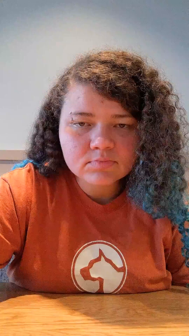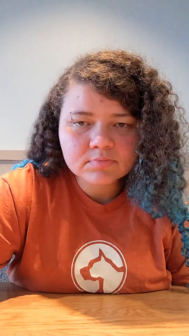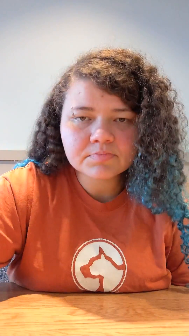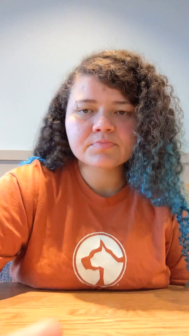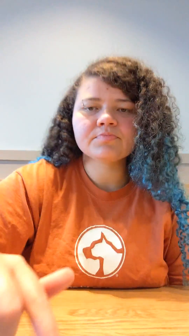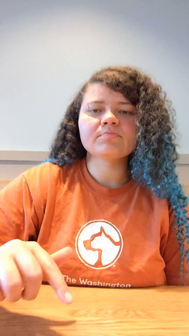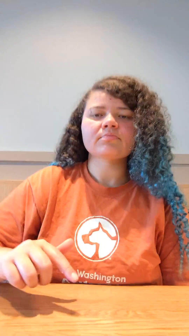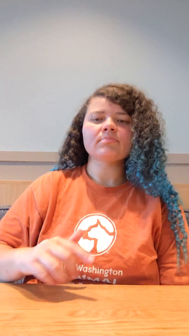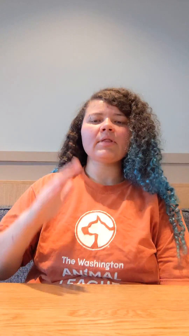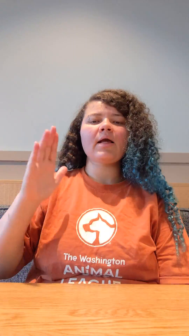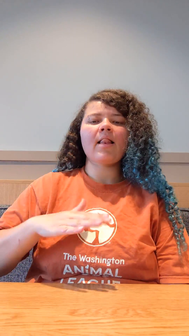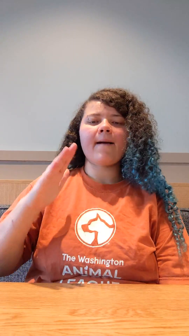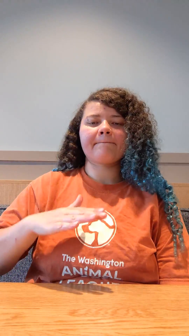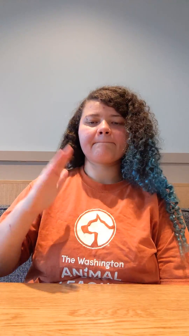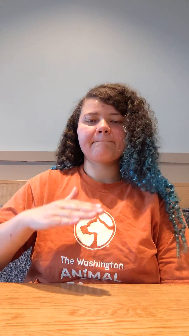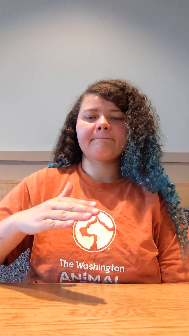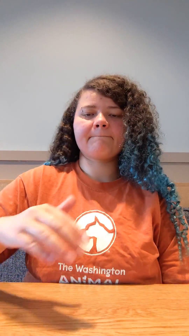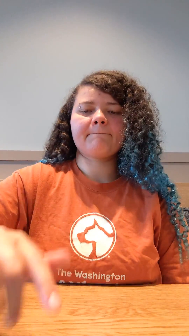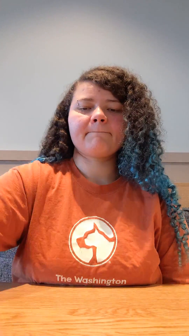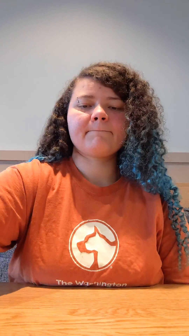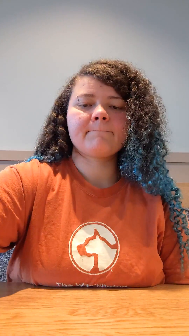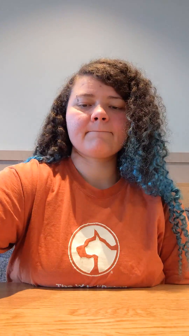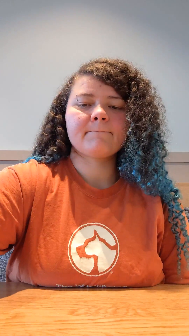clap